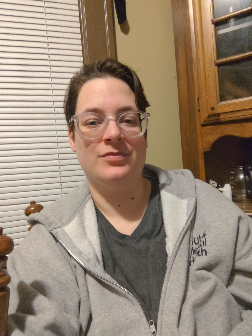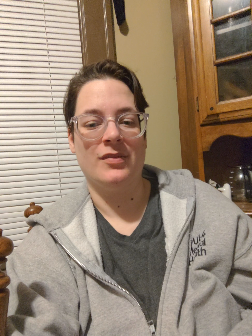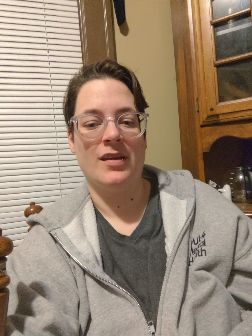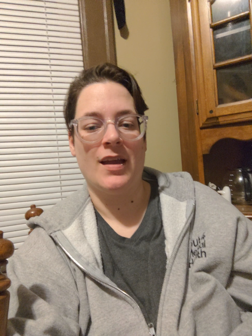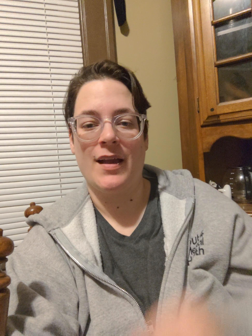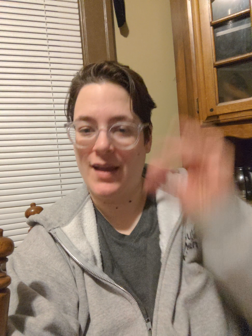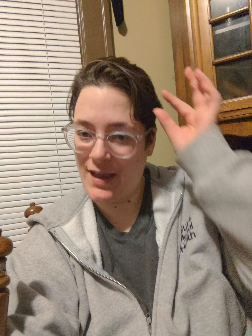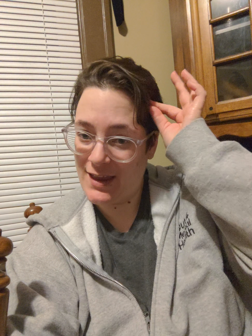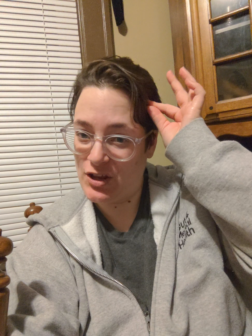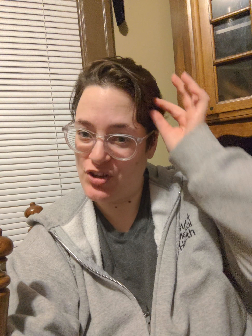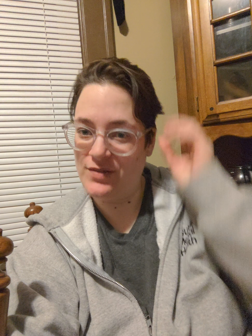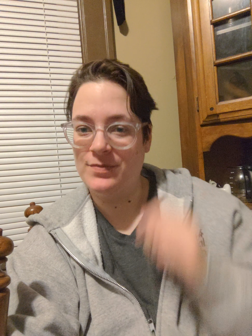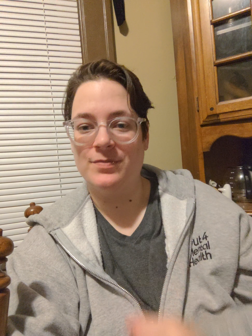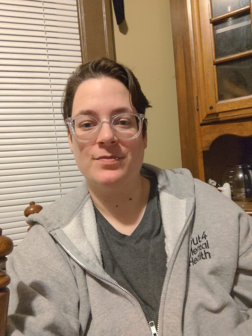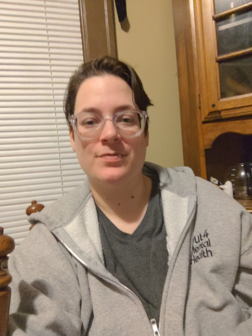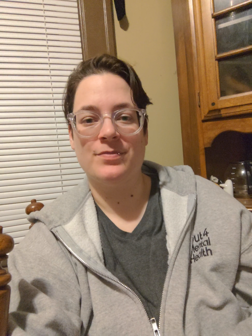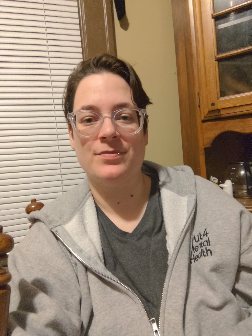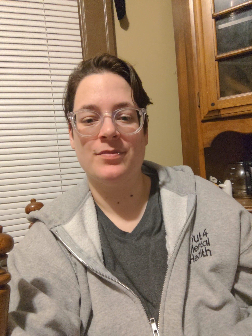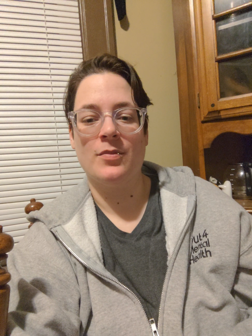hair